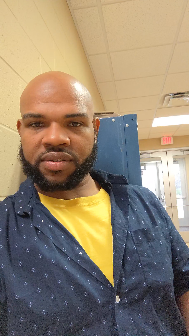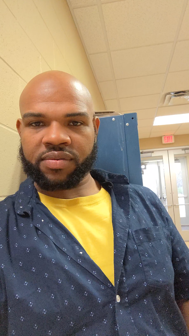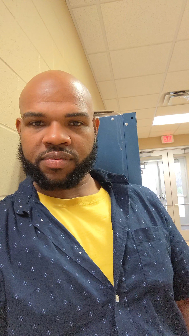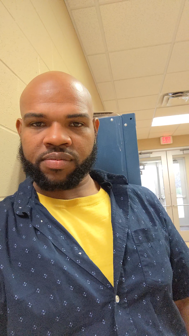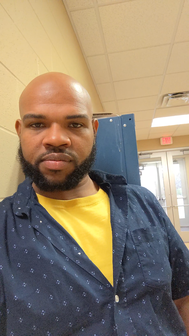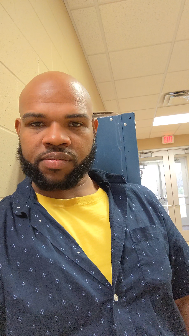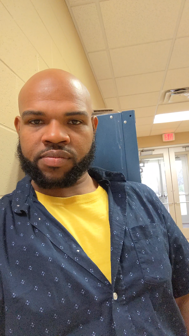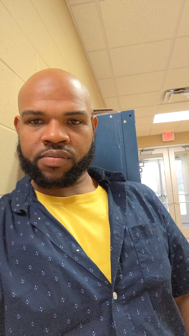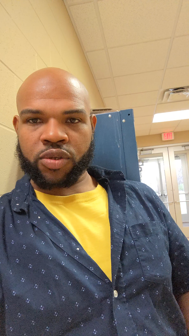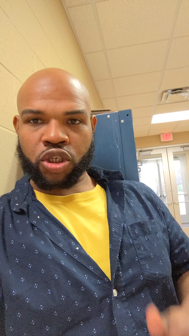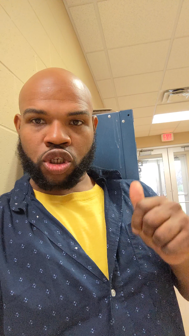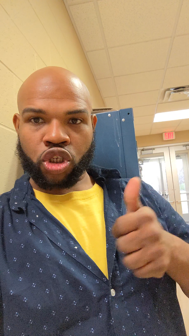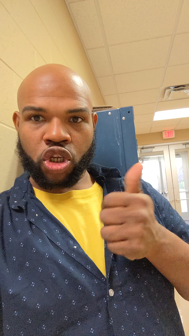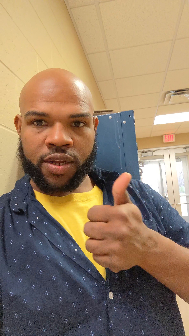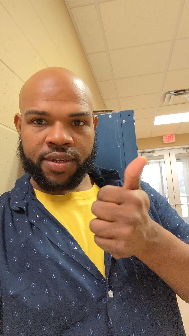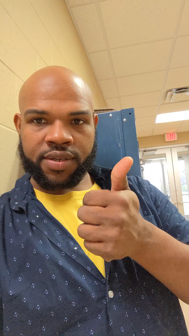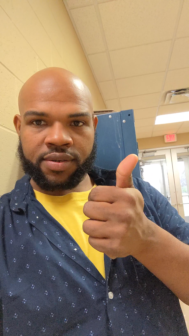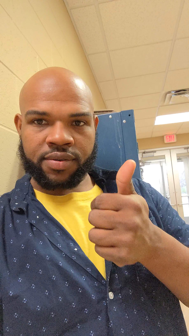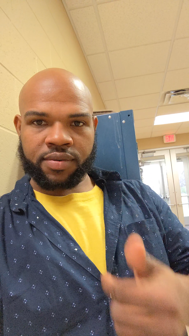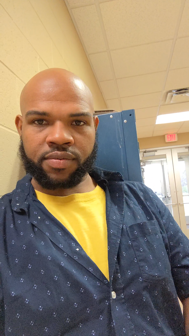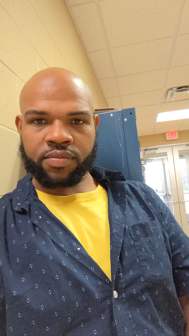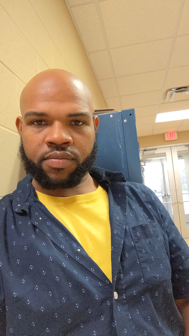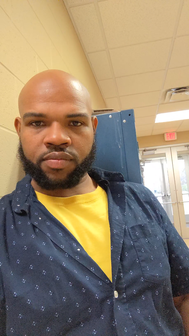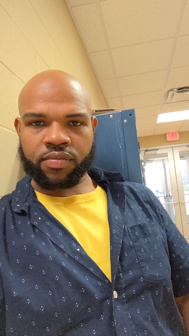chase